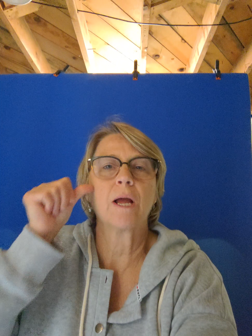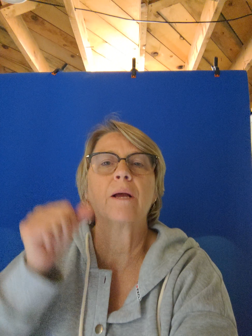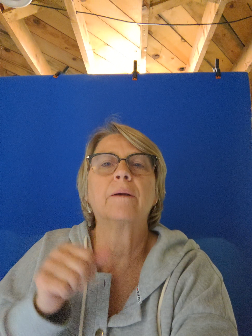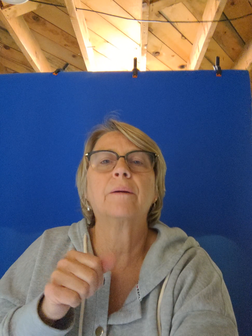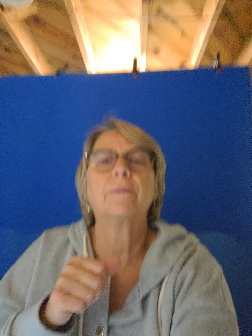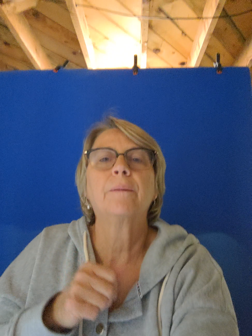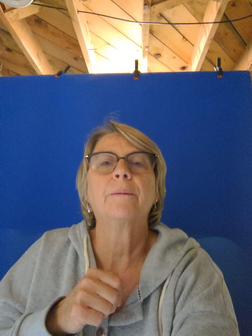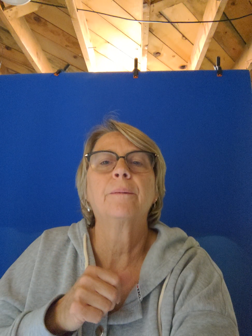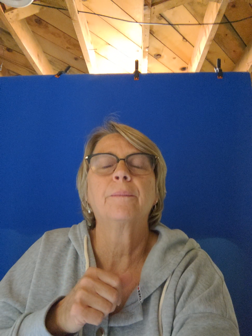yesterday